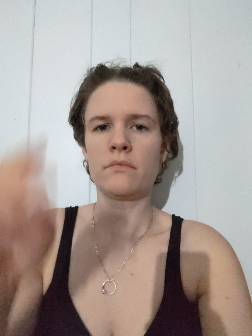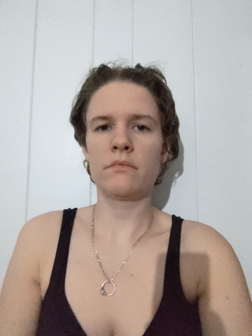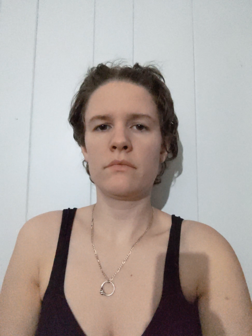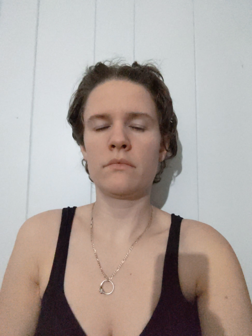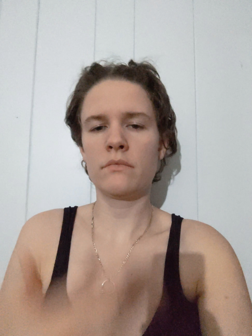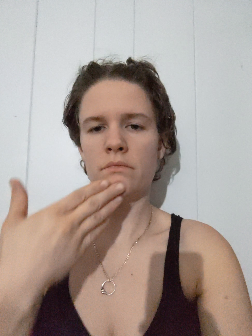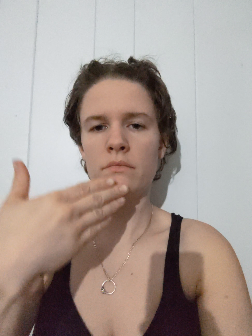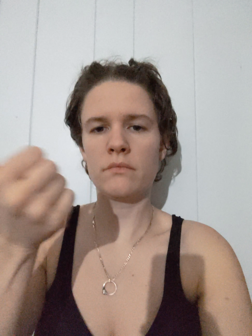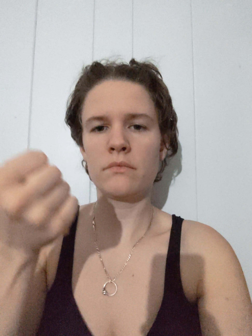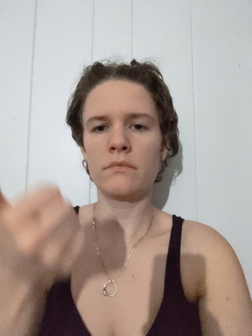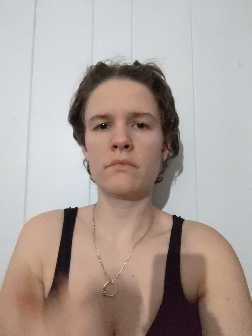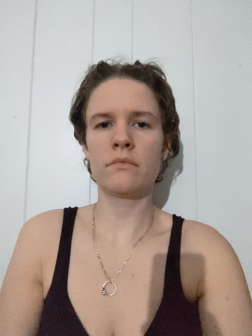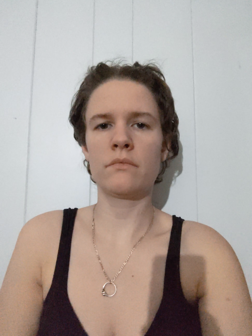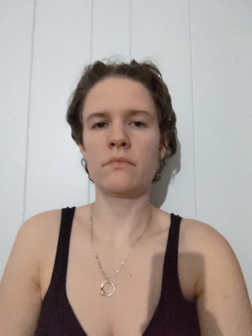better